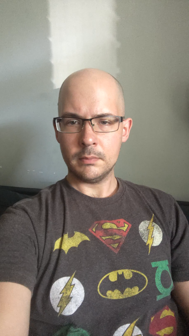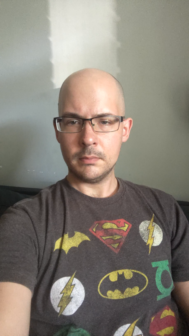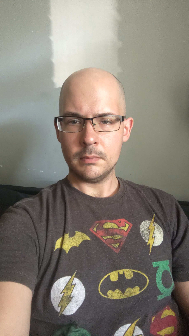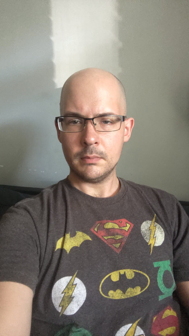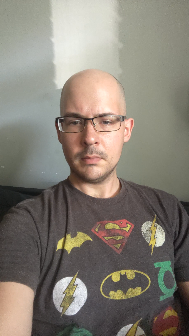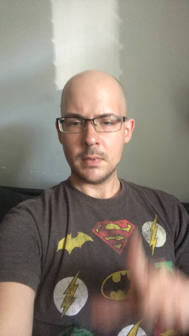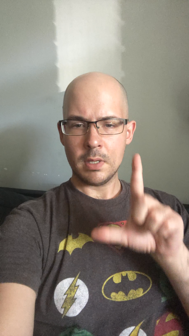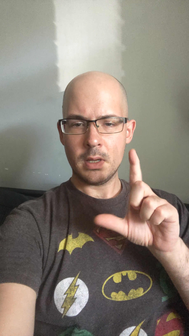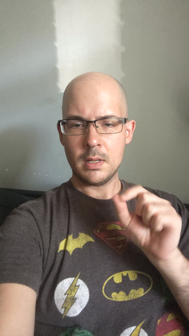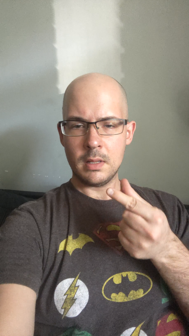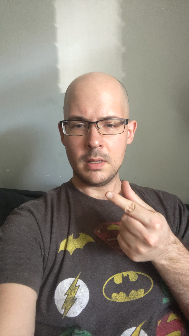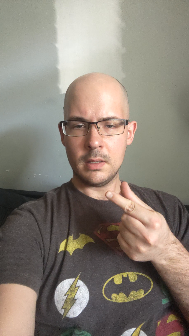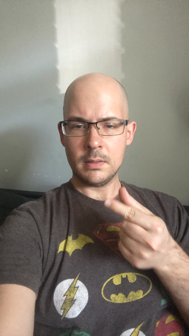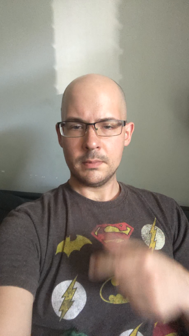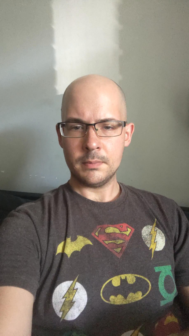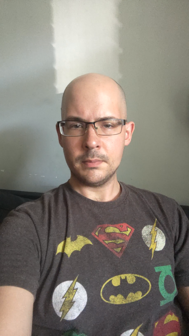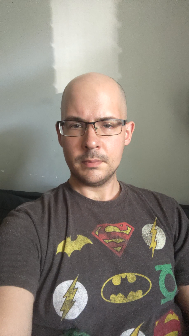leg